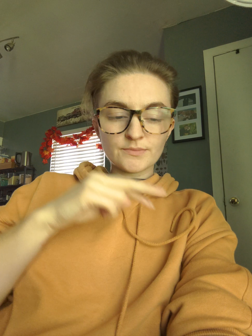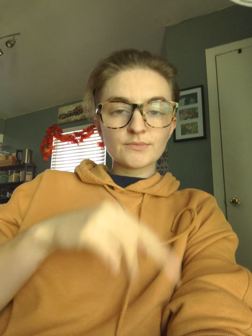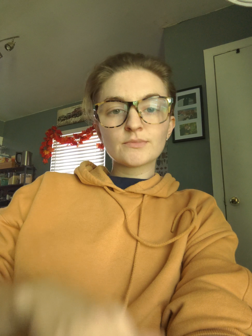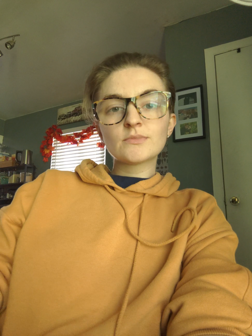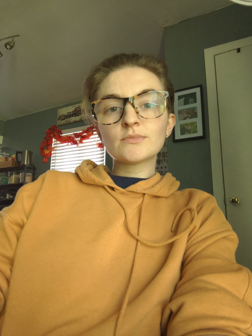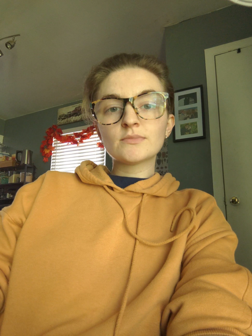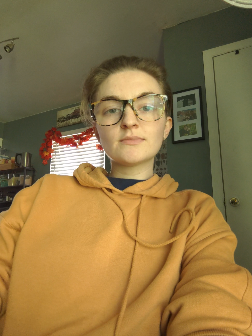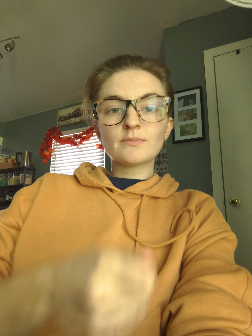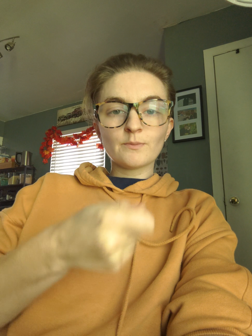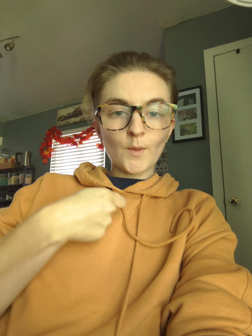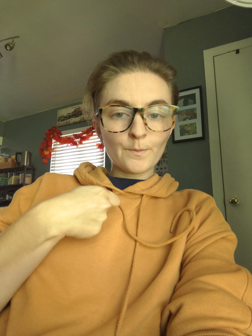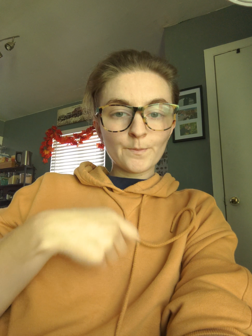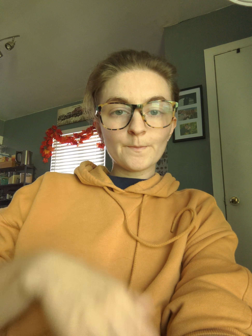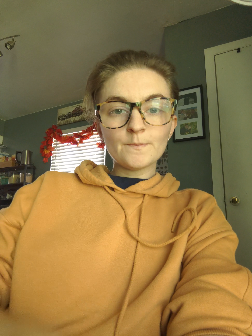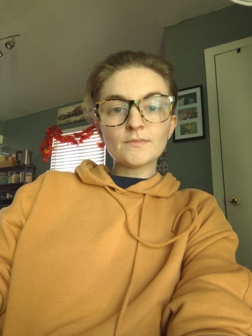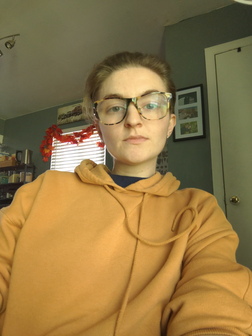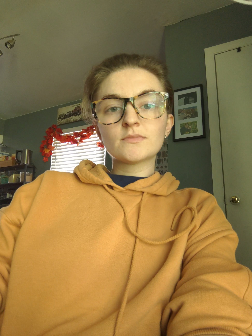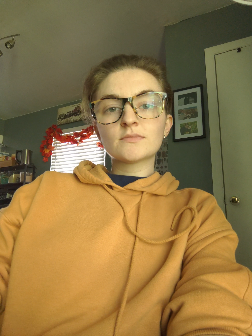pull